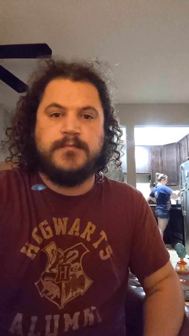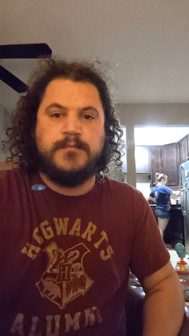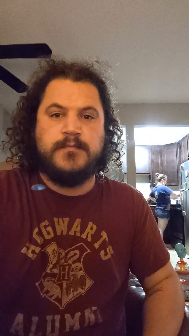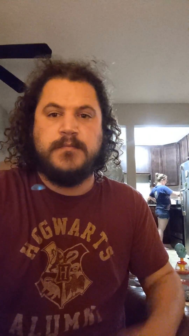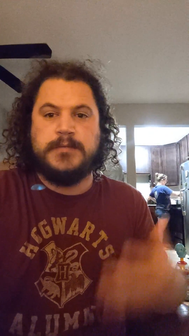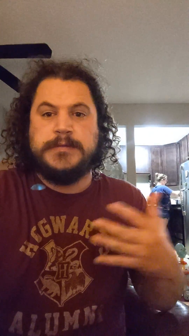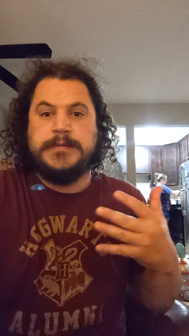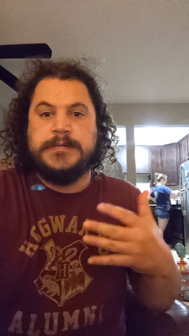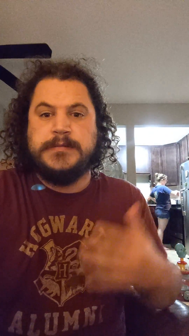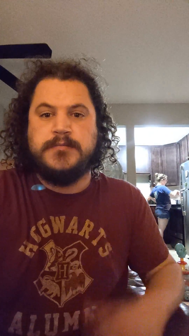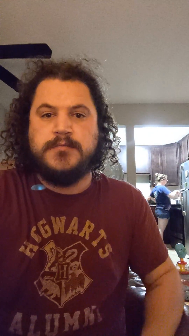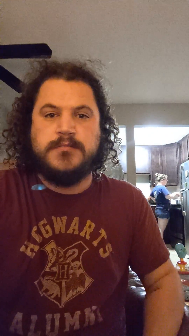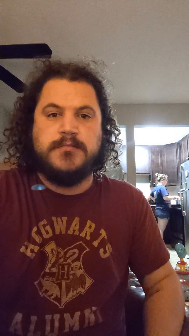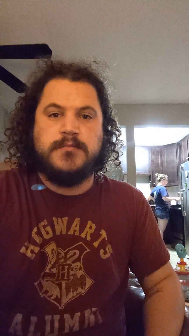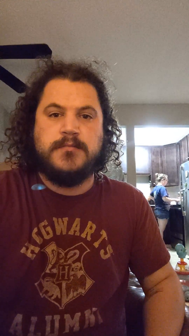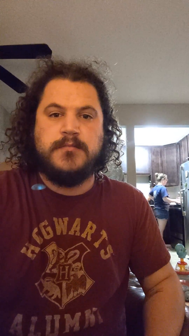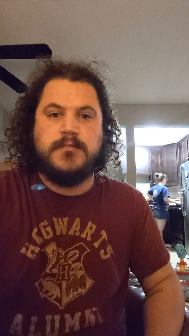scared